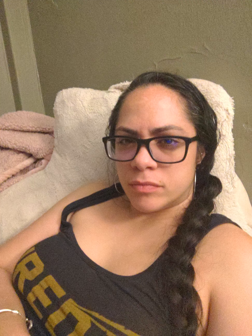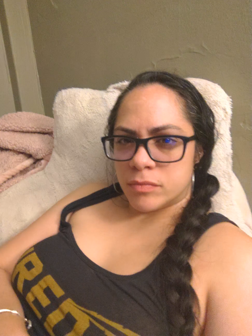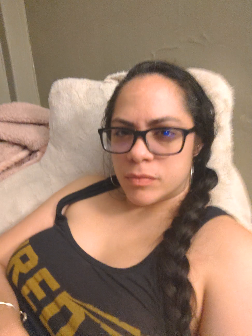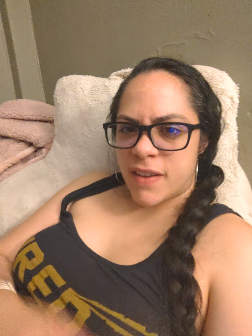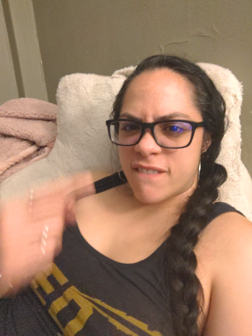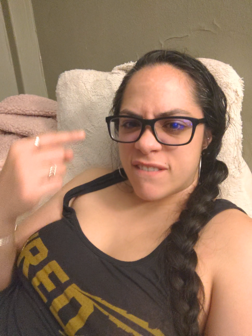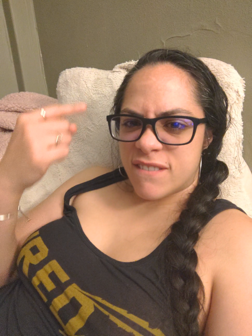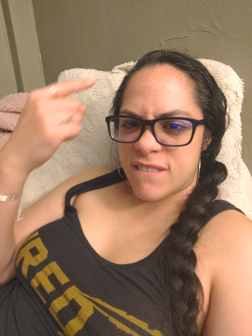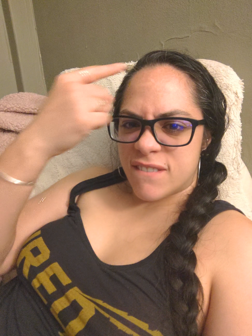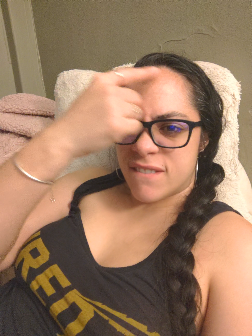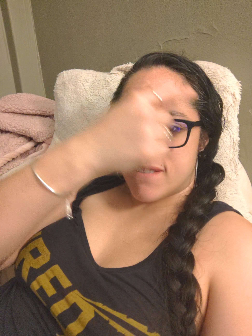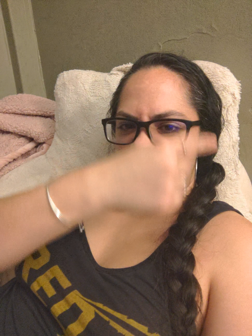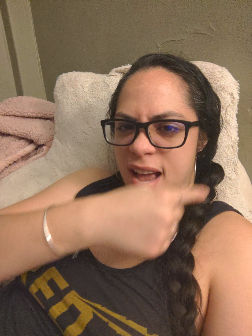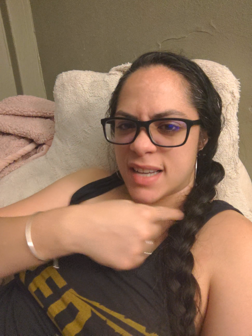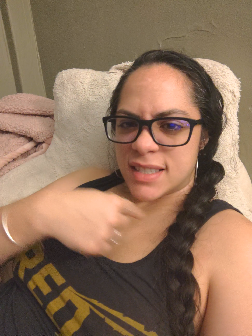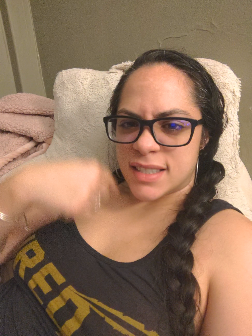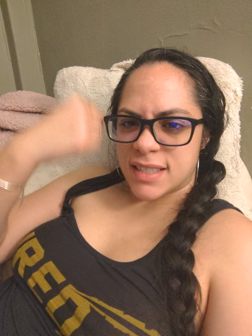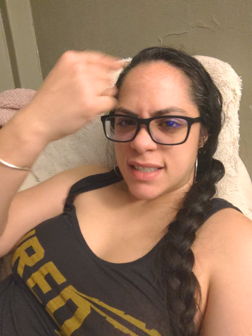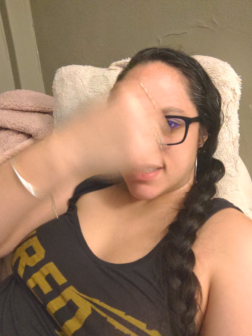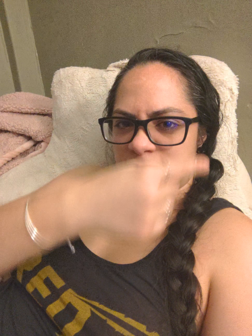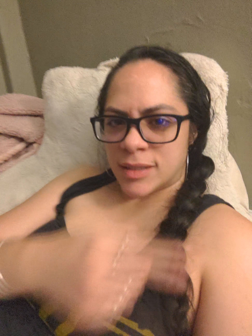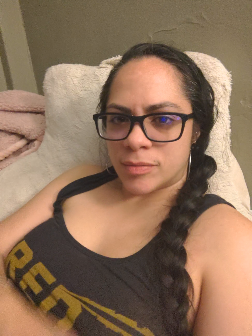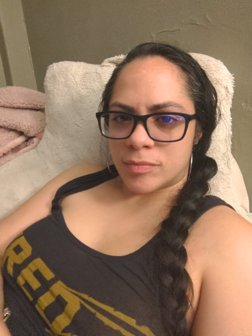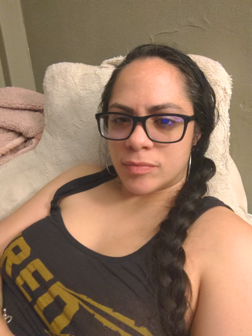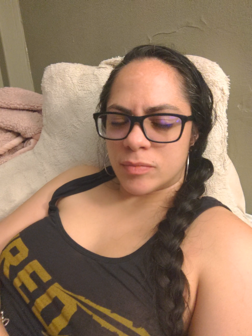face